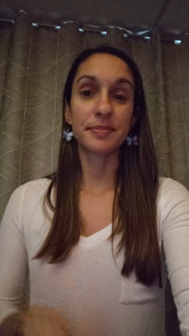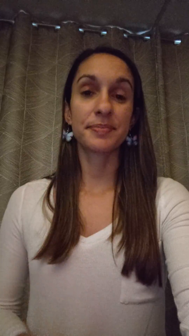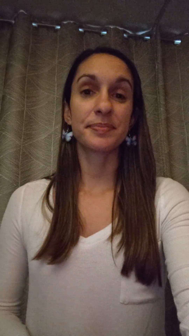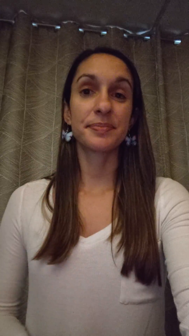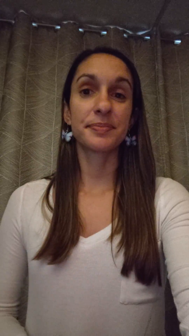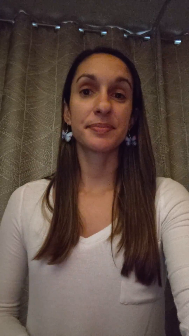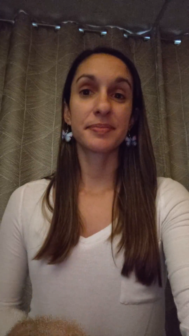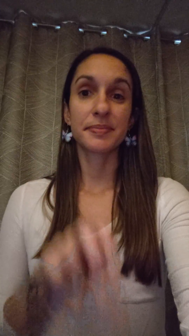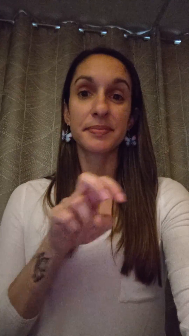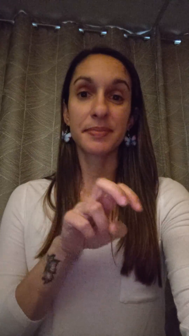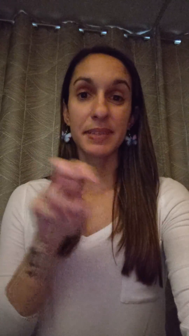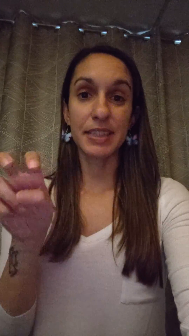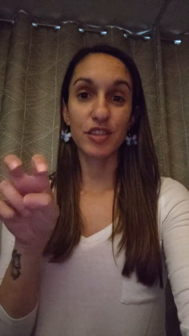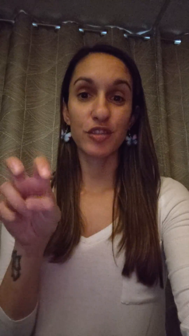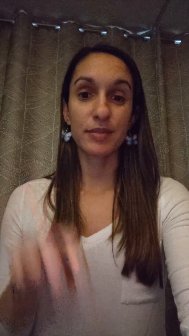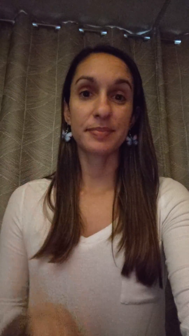bench